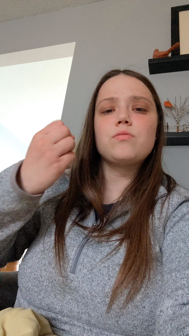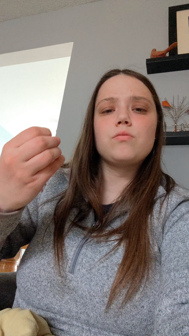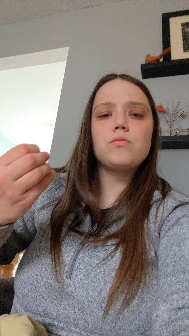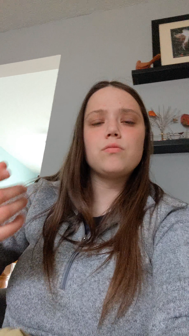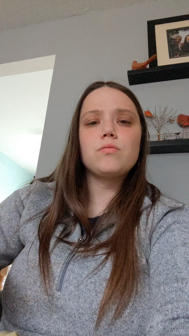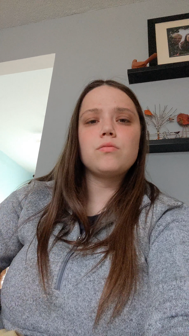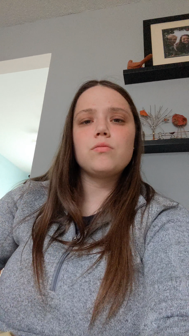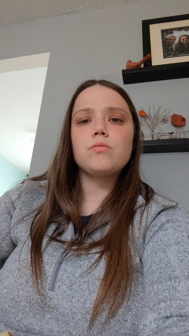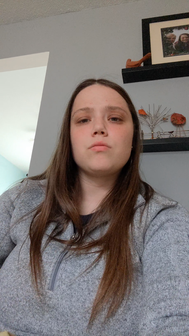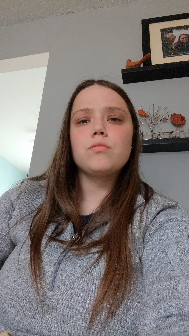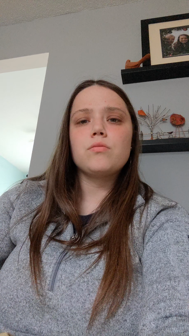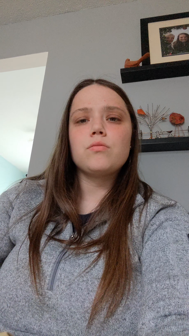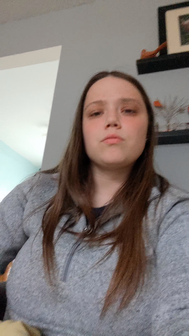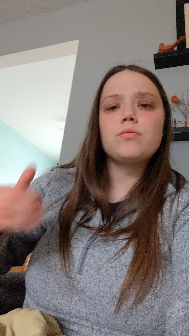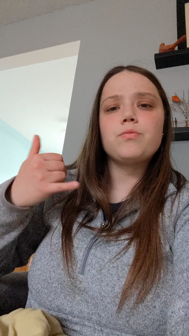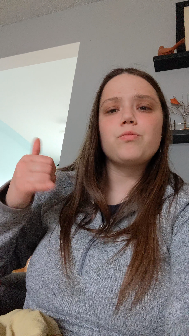party